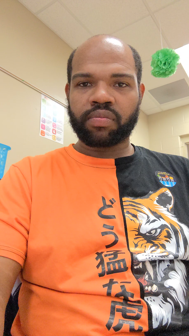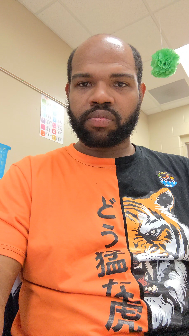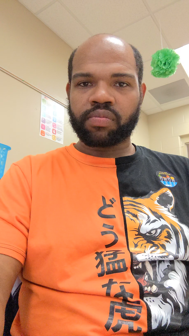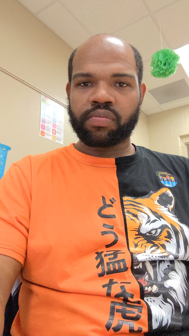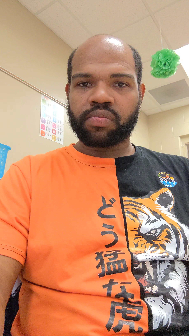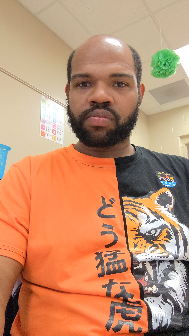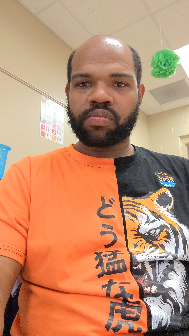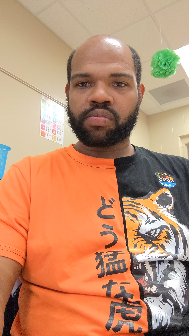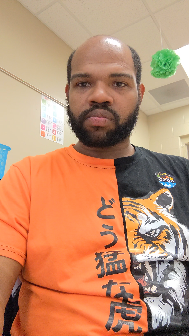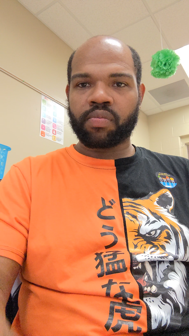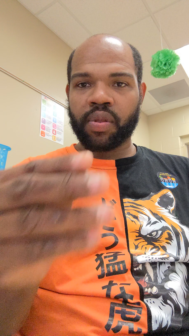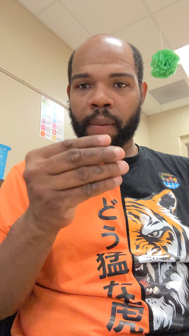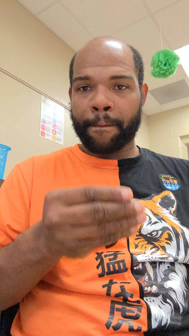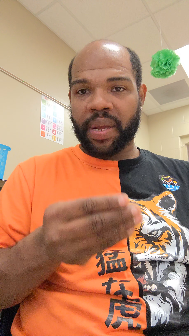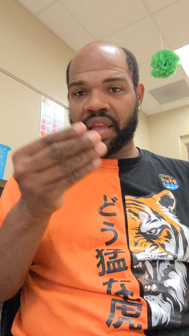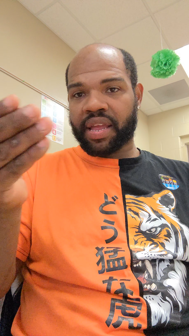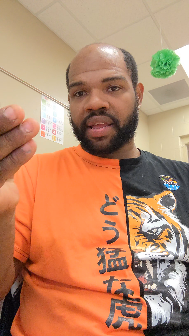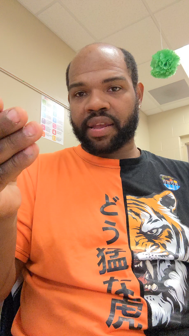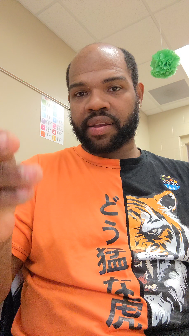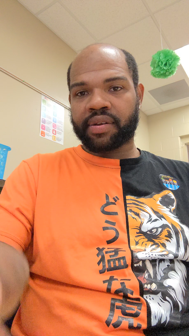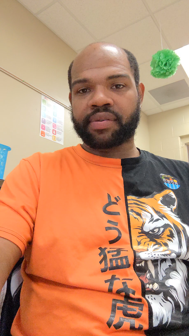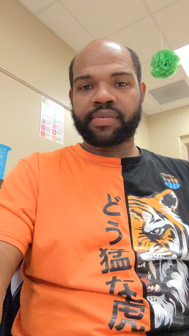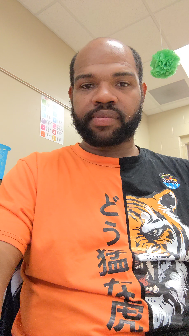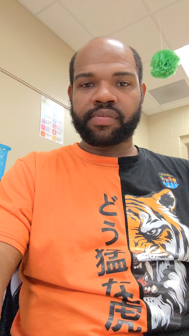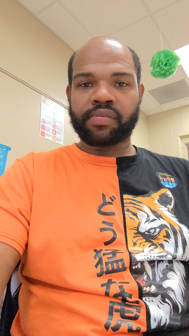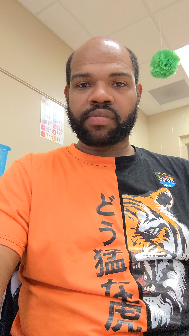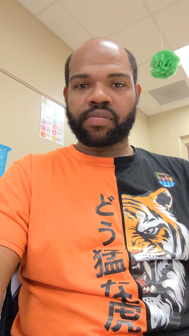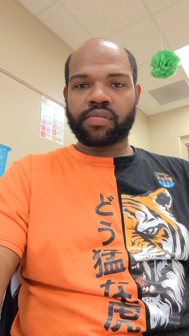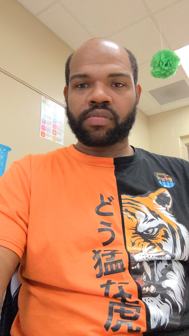buy